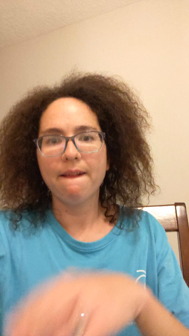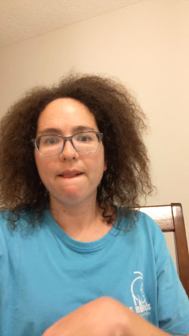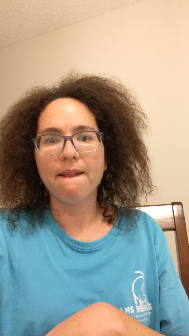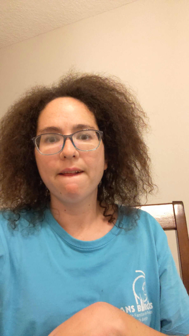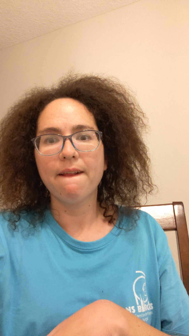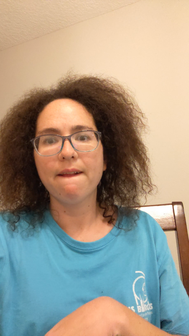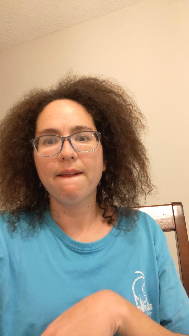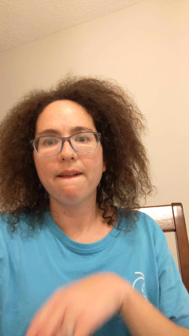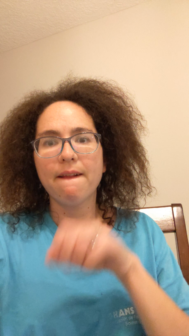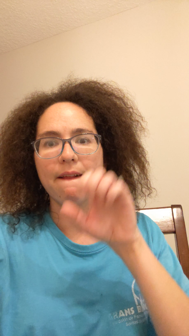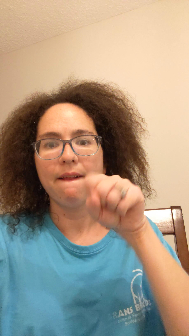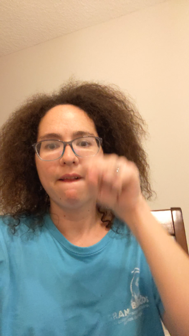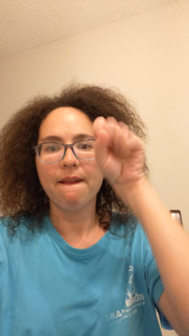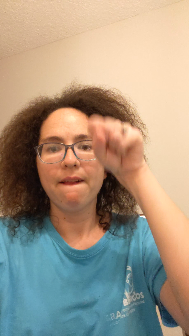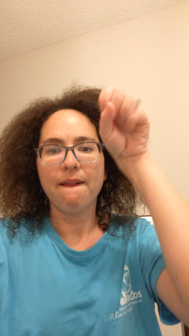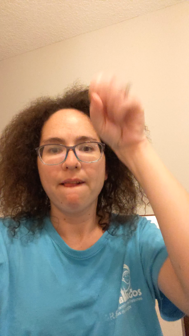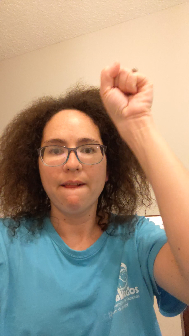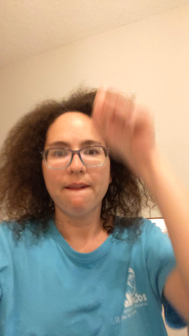ladder